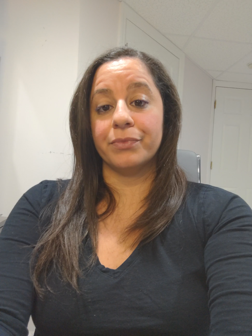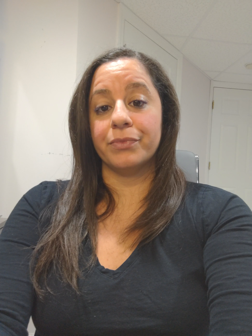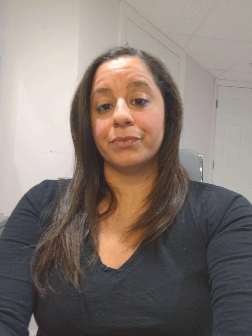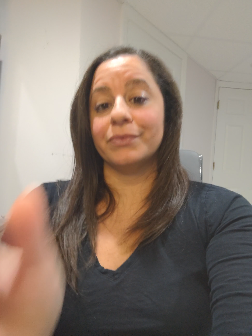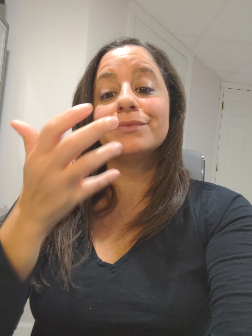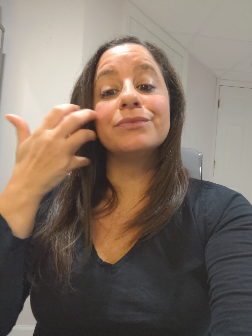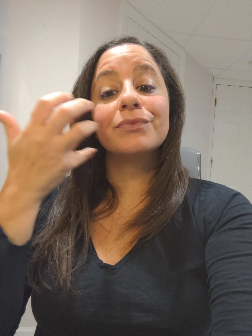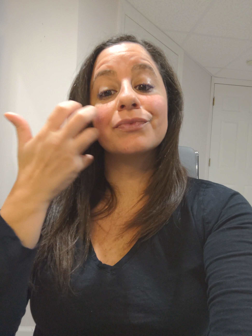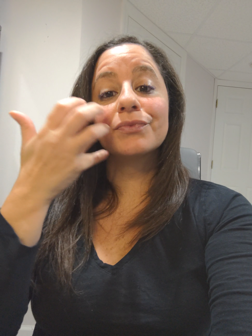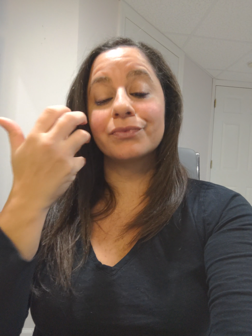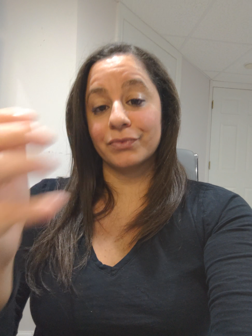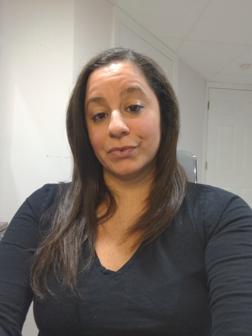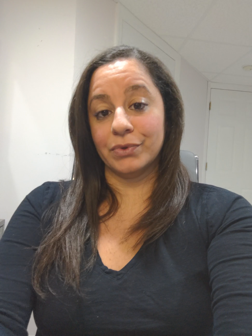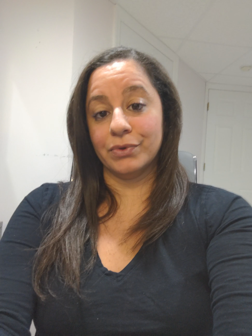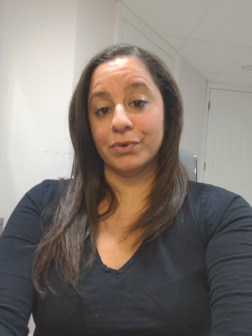tiger